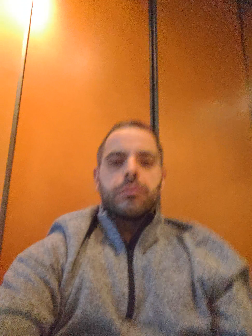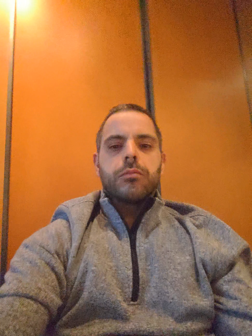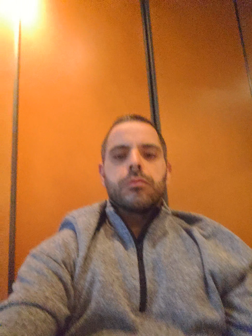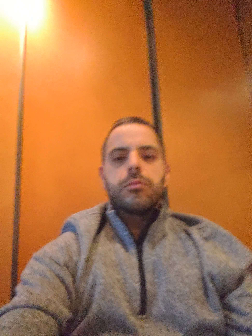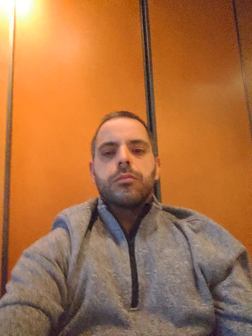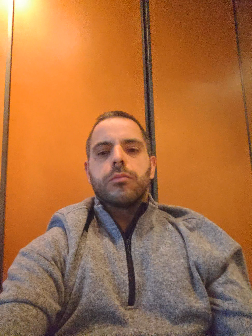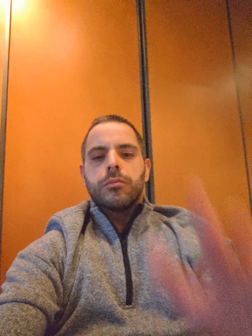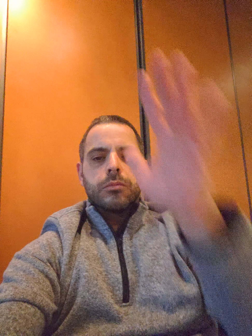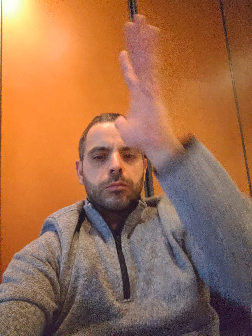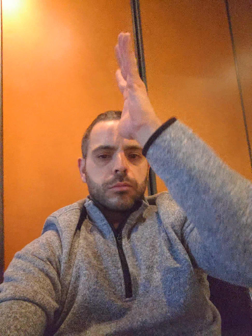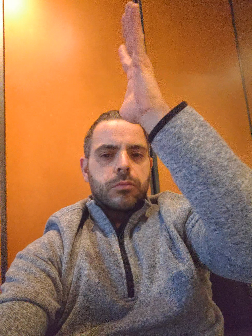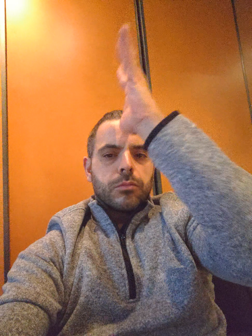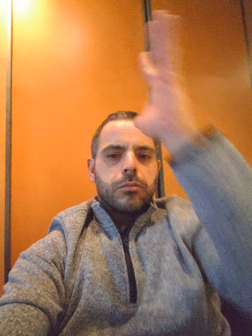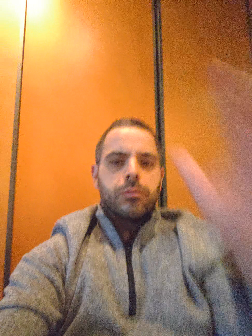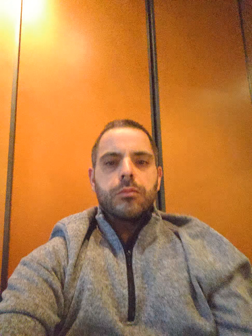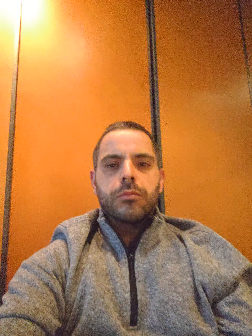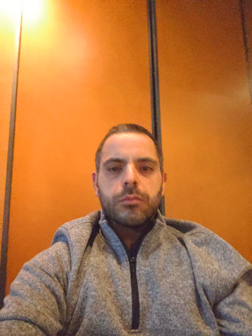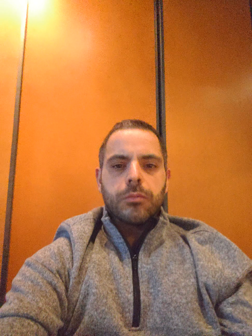dad